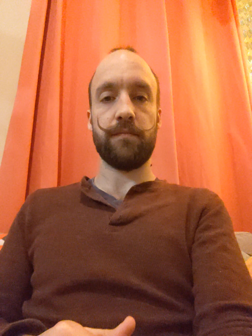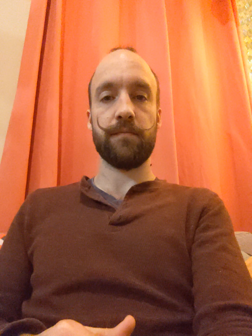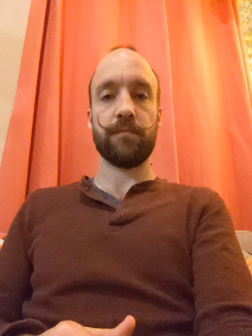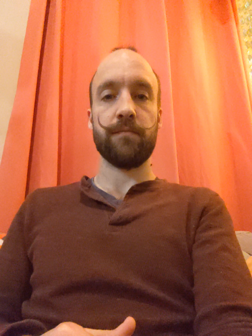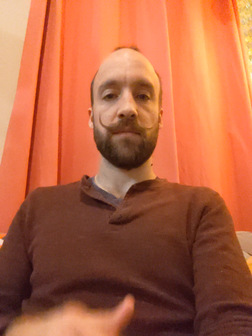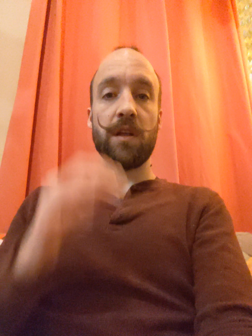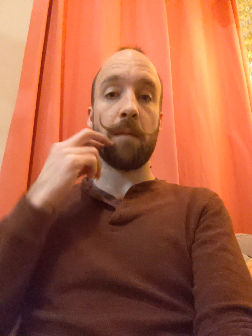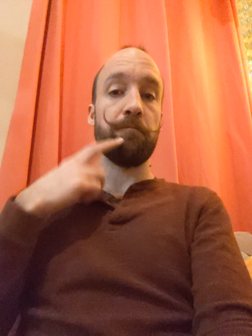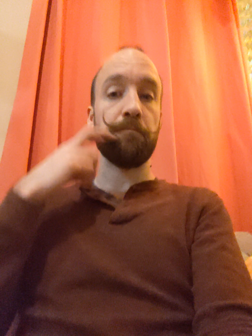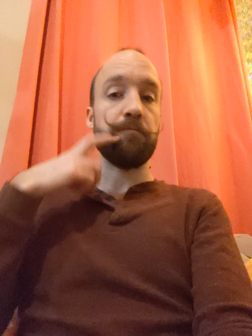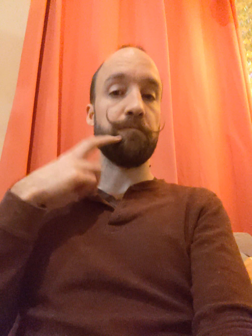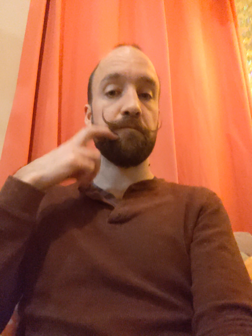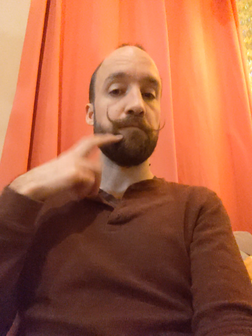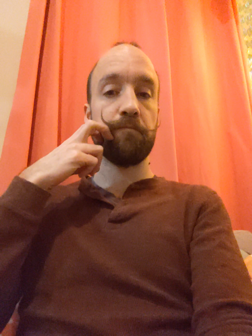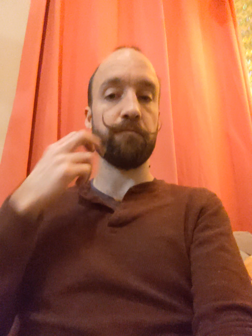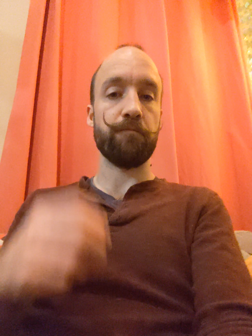gum